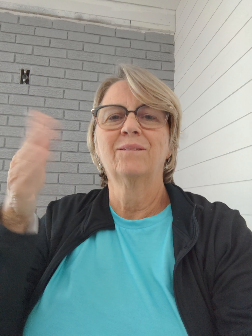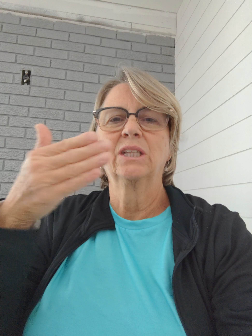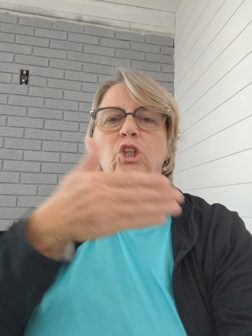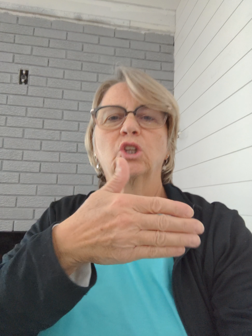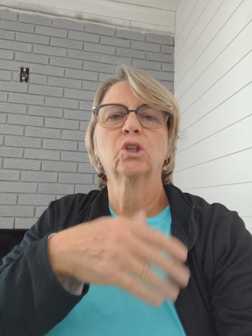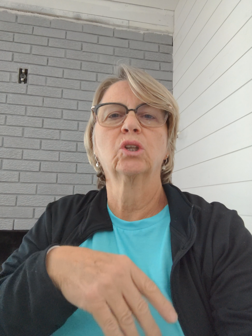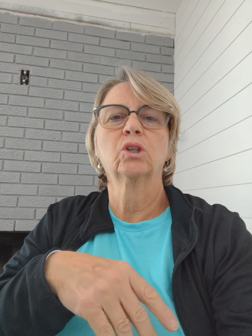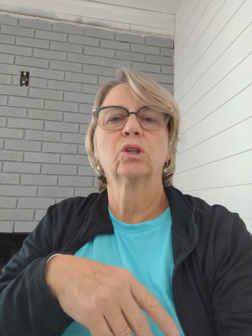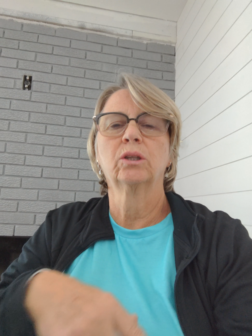fish